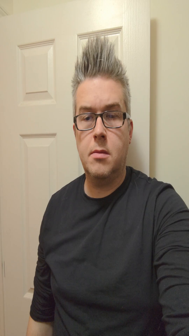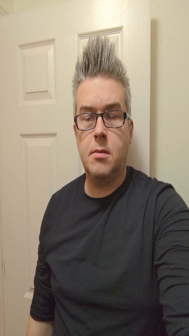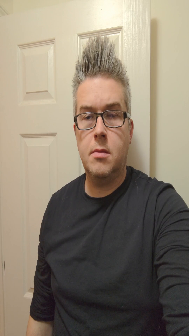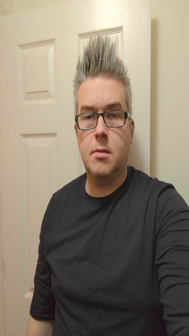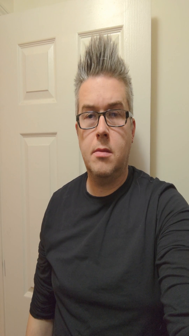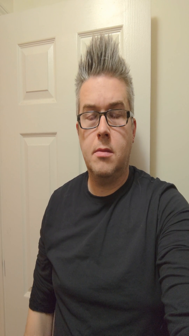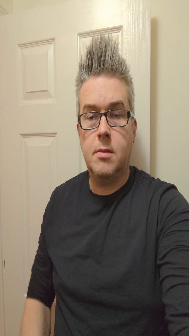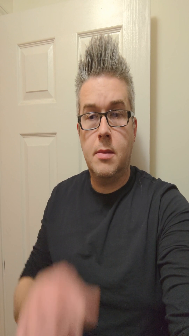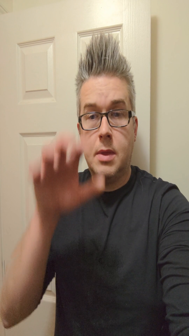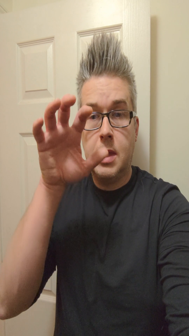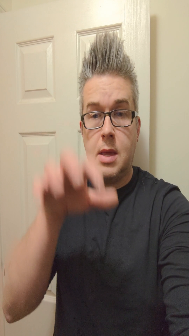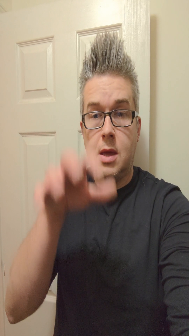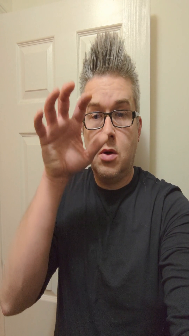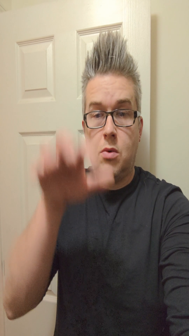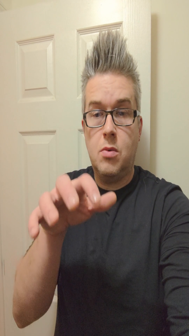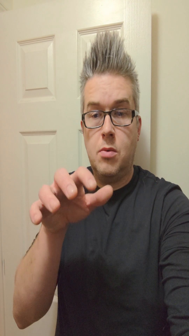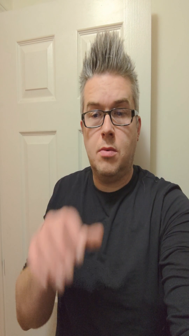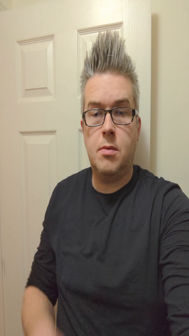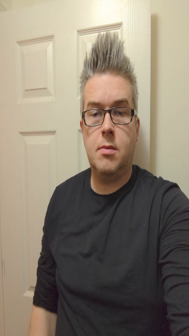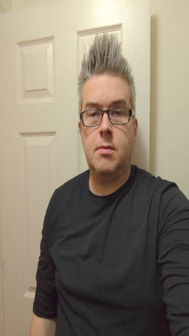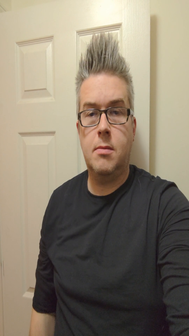alligator